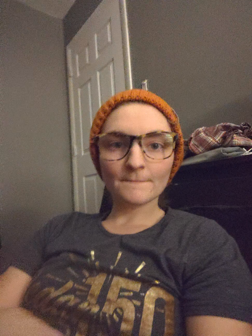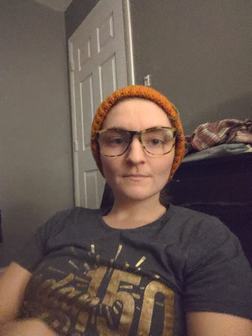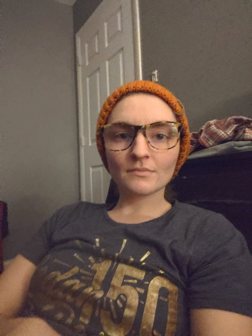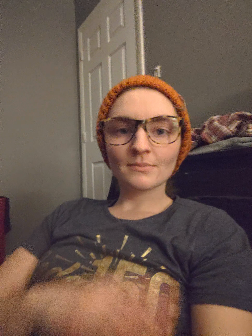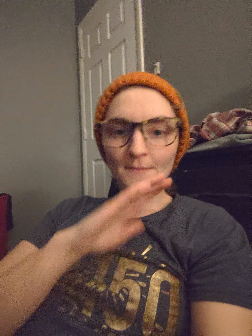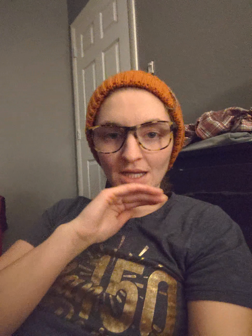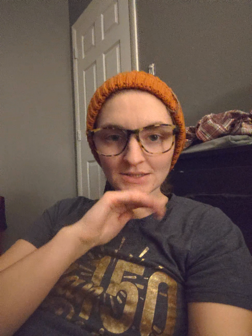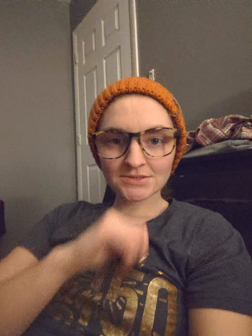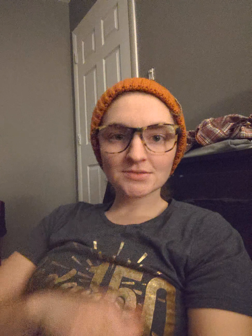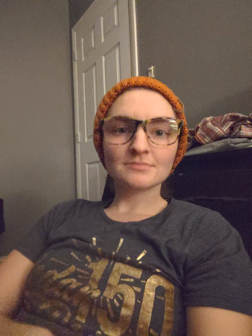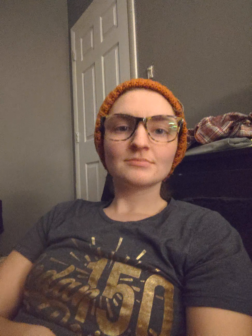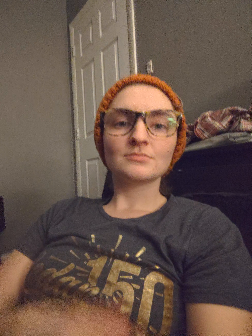pig